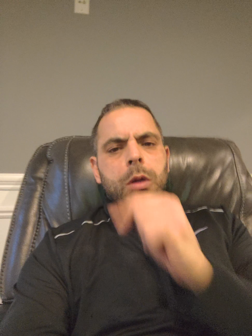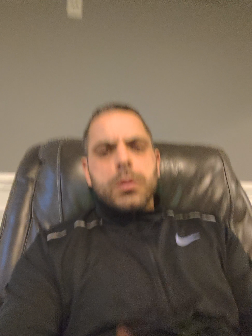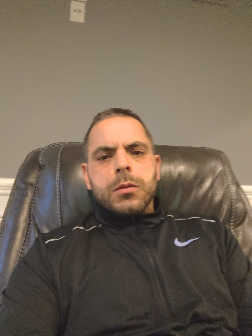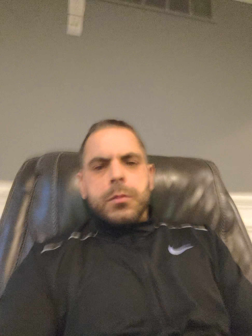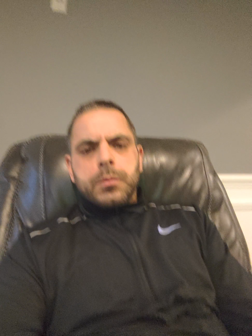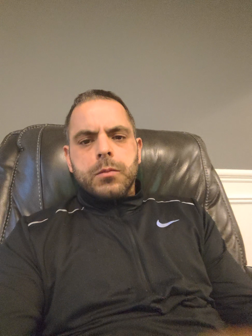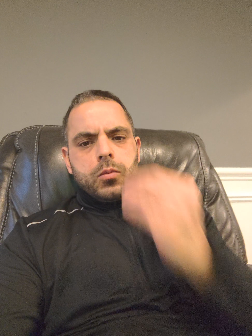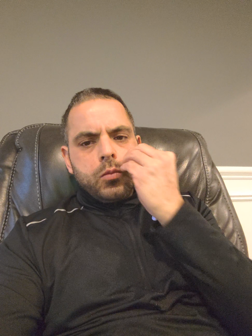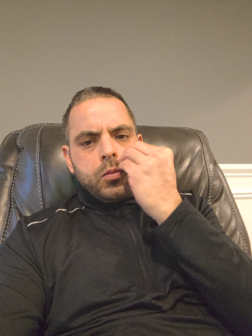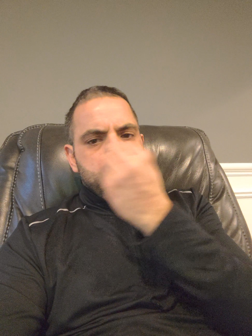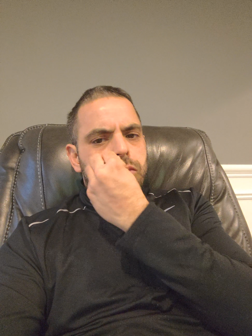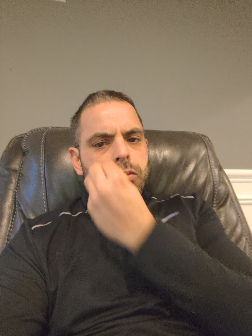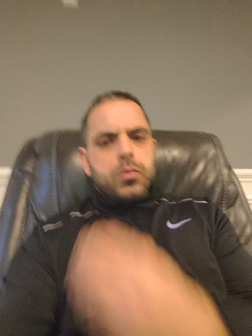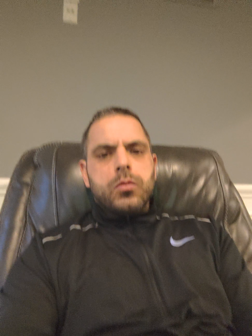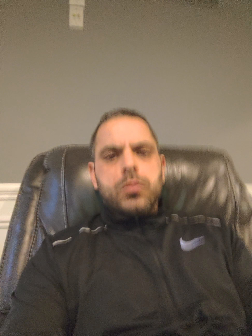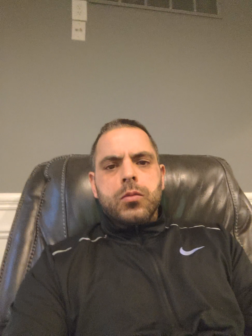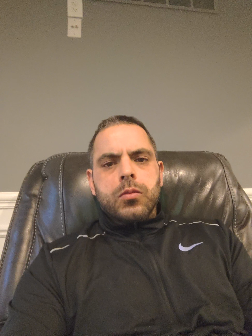flower